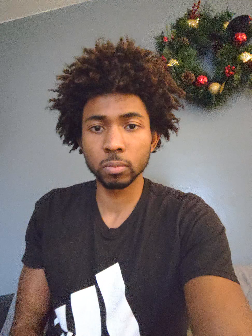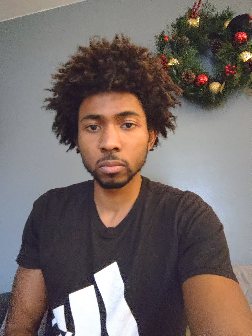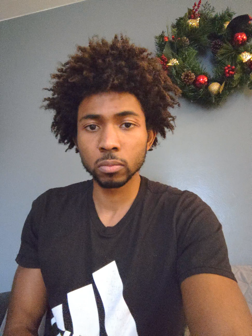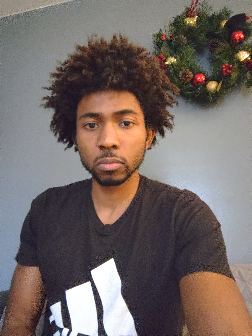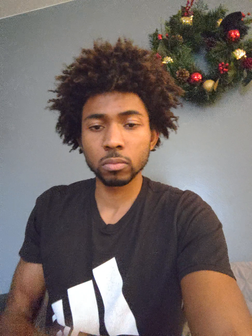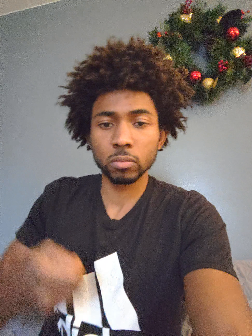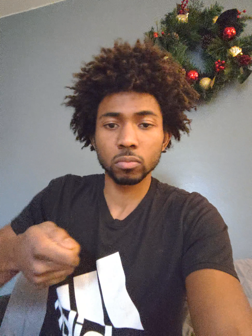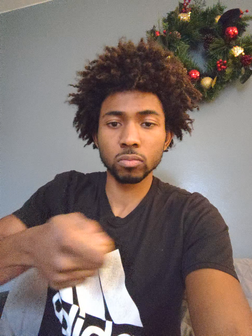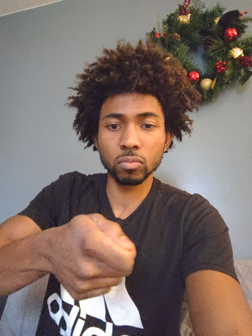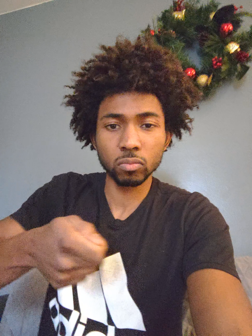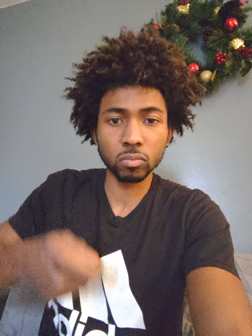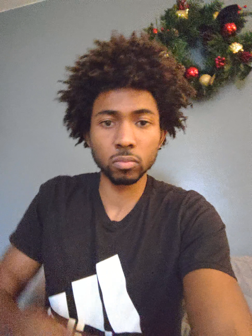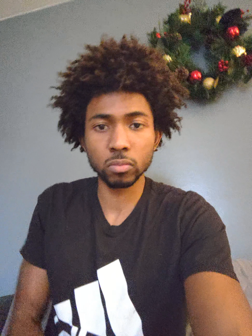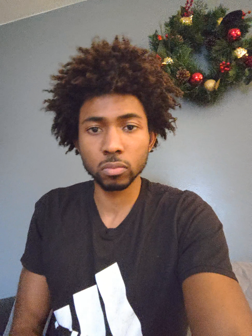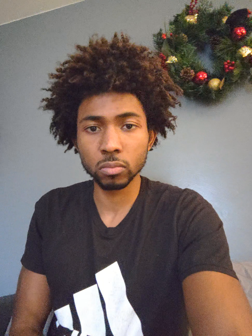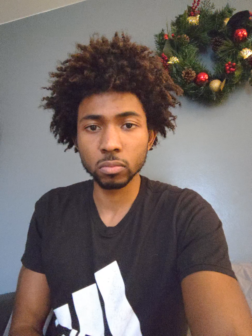vacuum